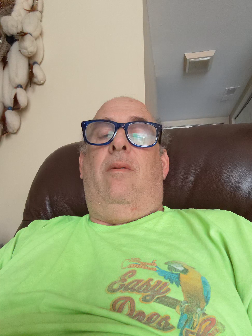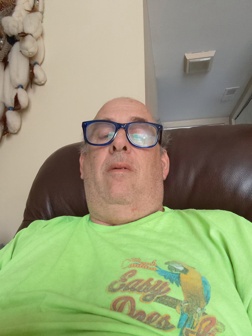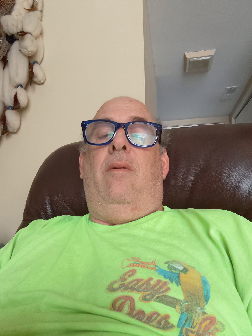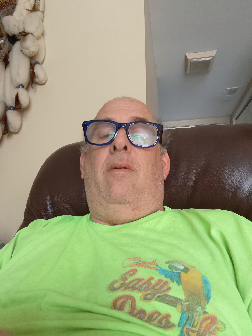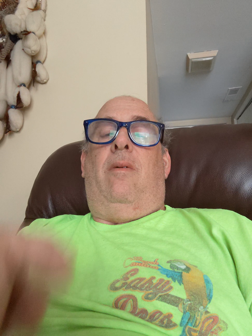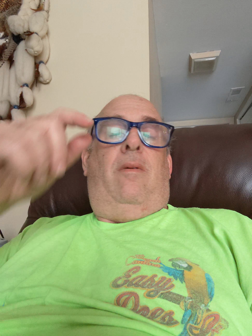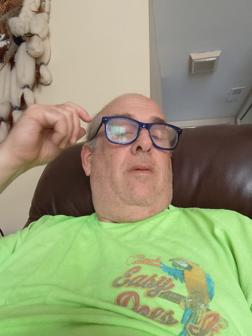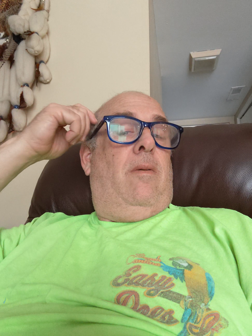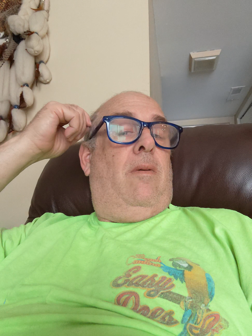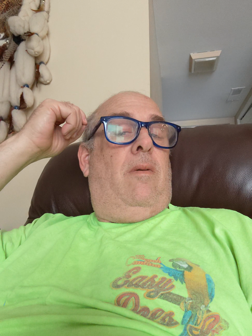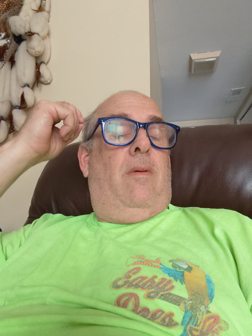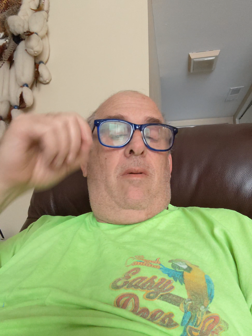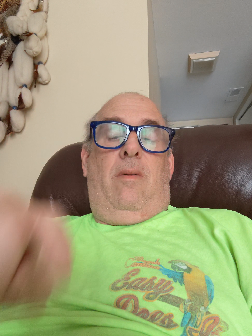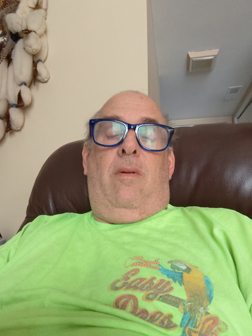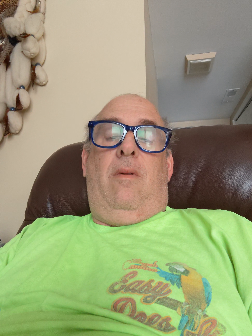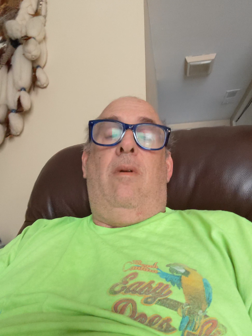hair